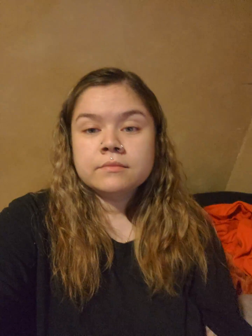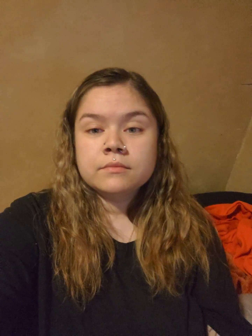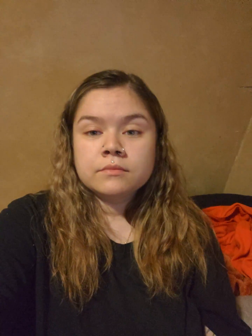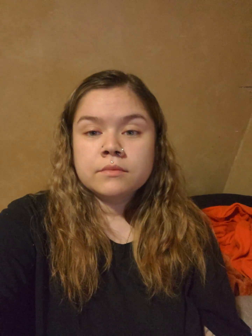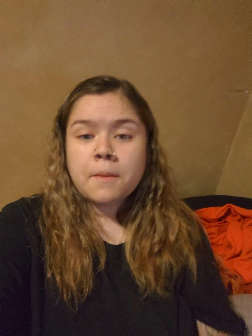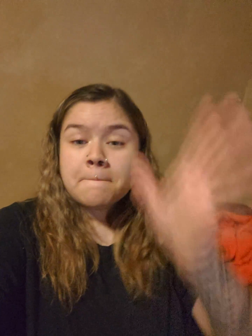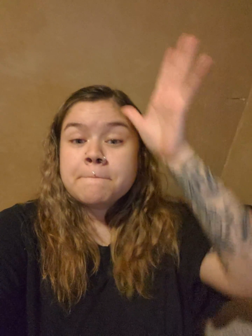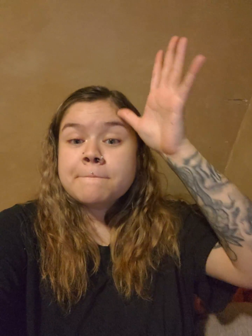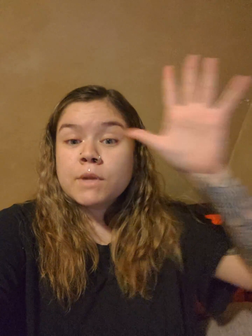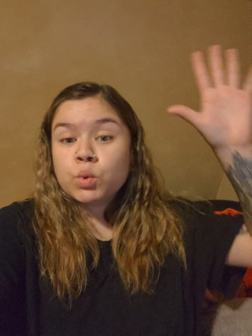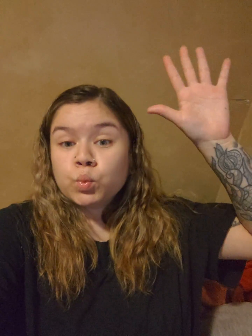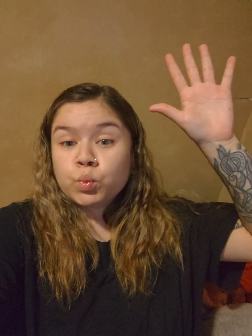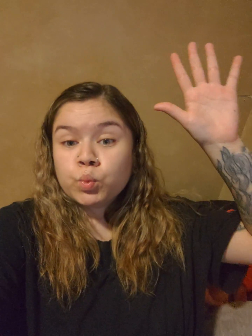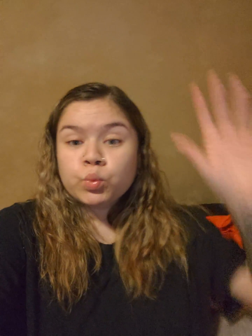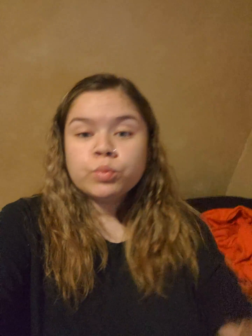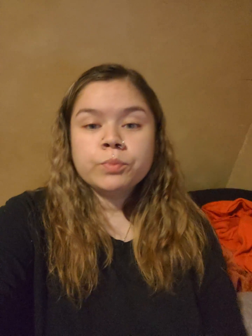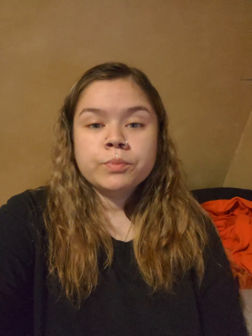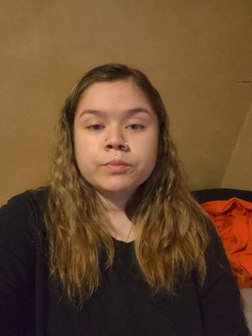moose